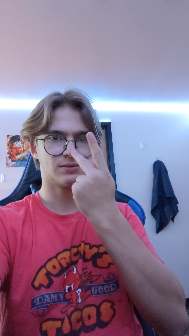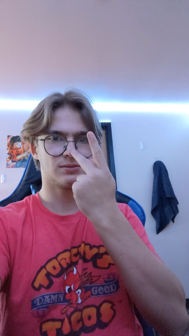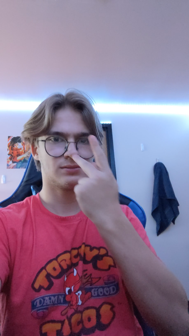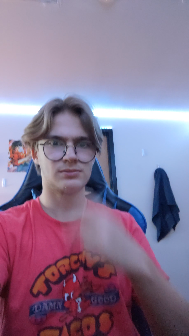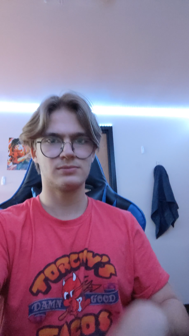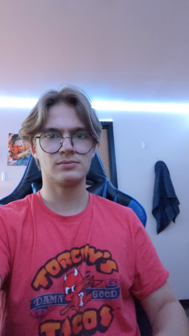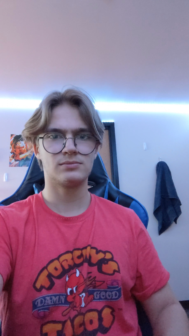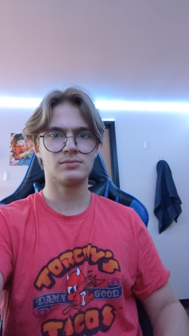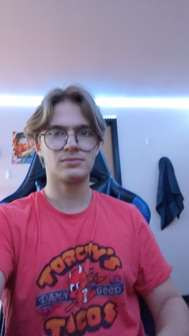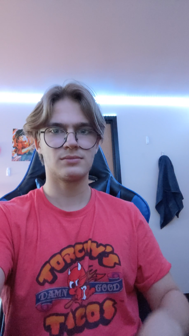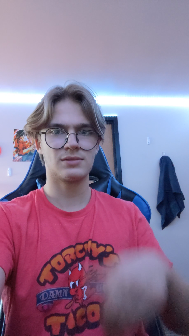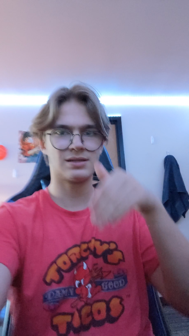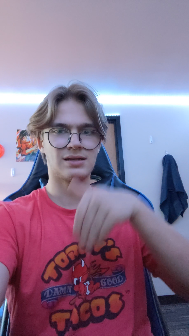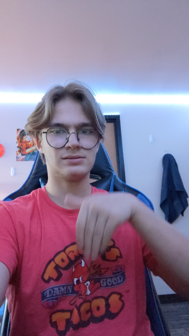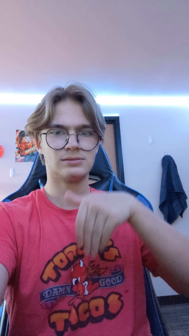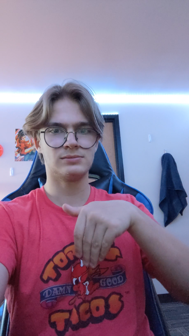night night